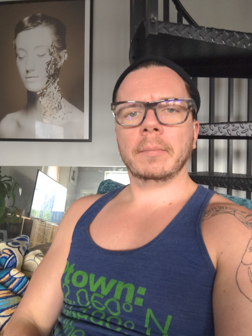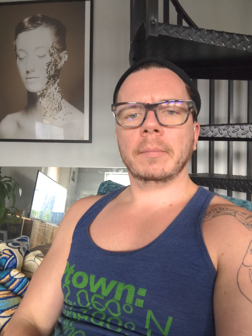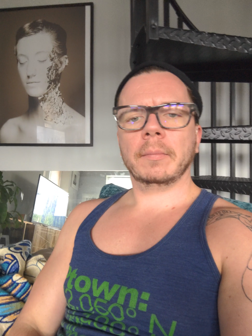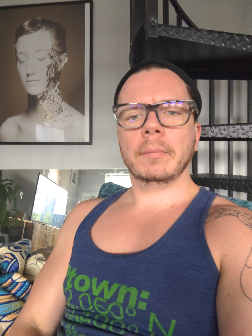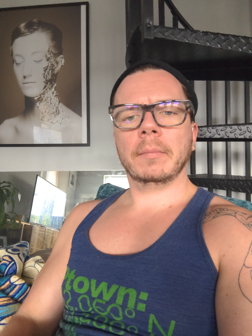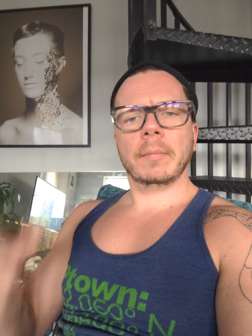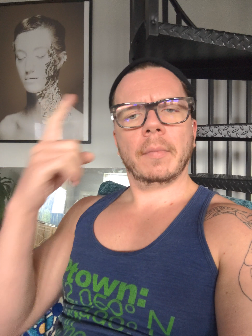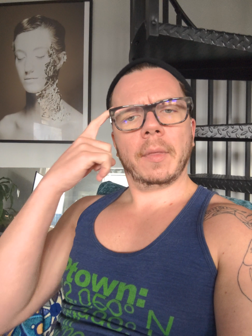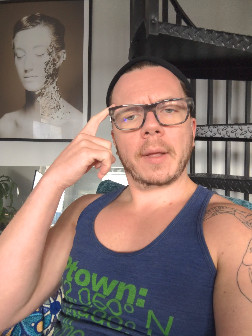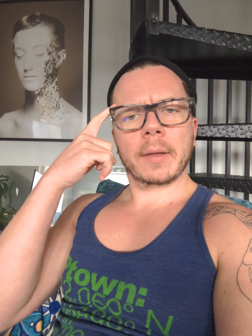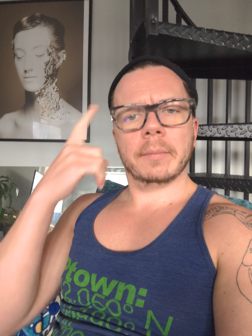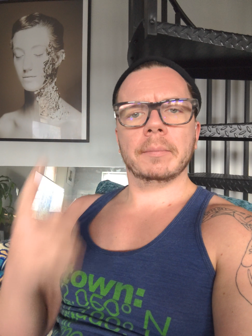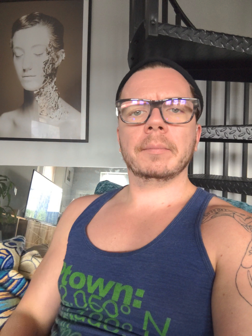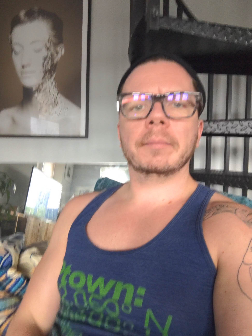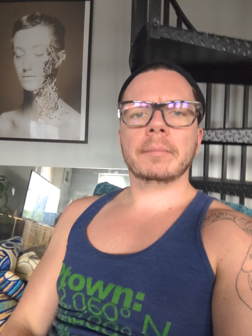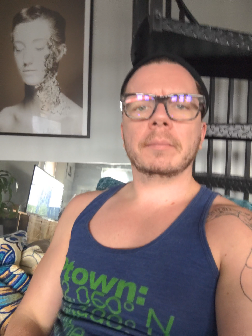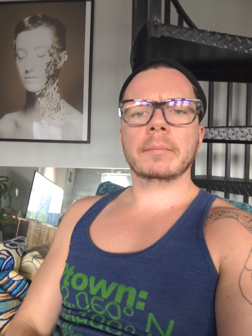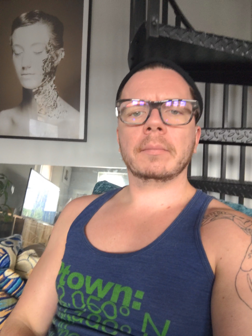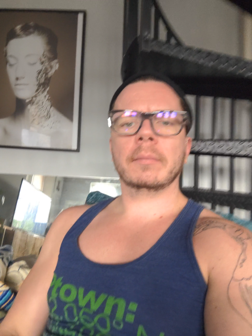think